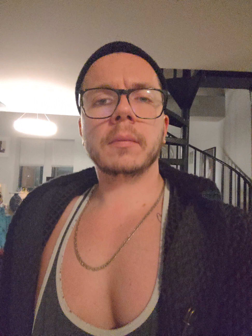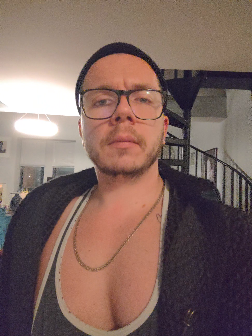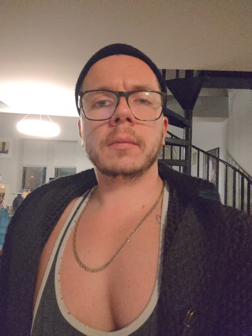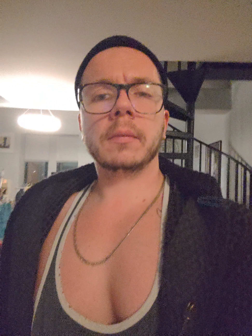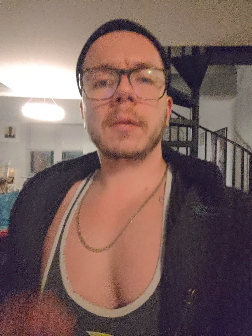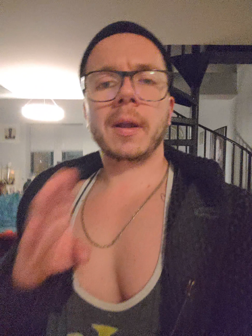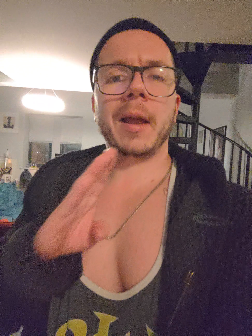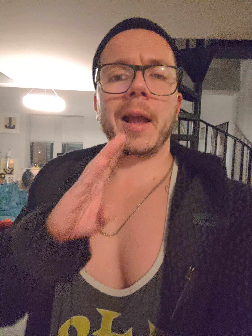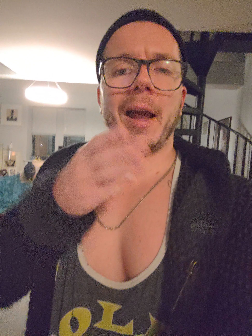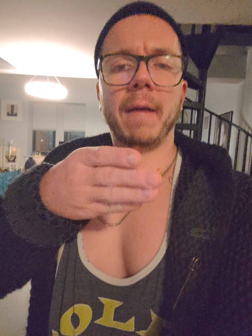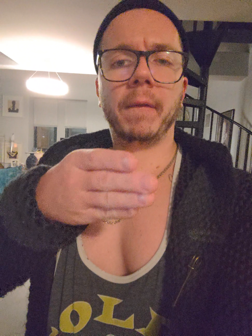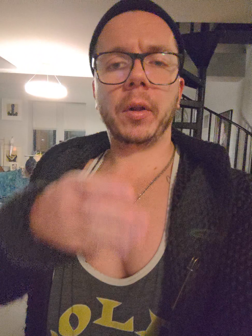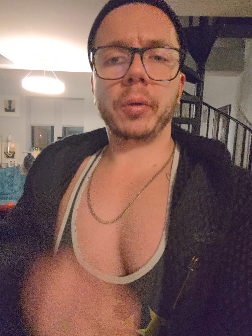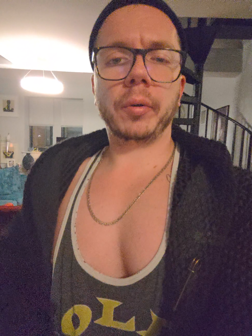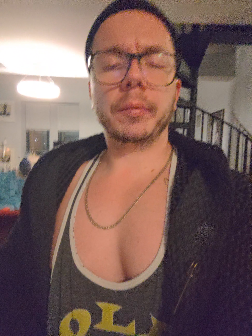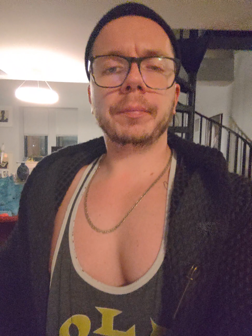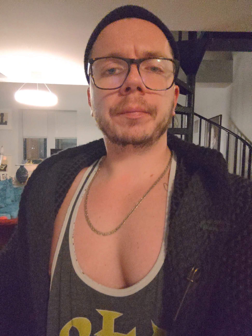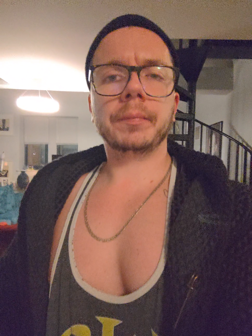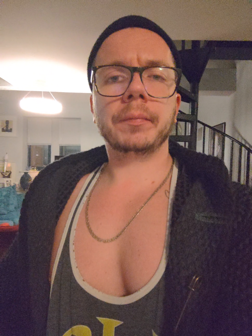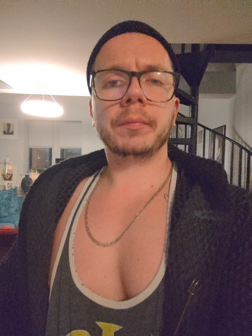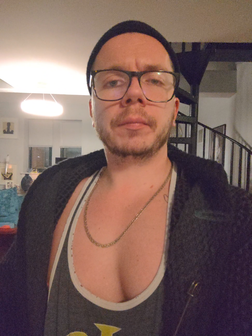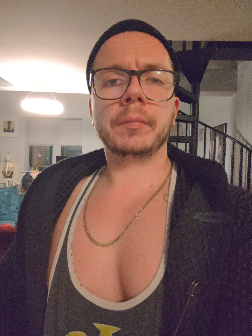after